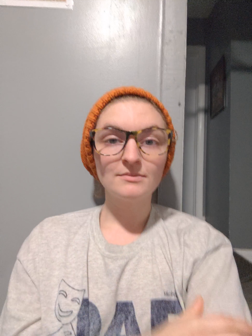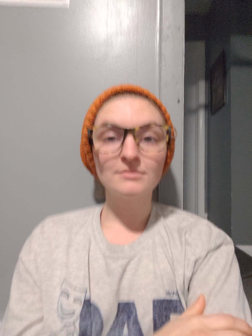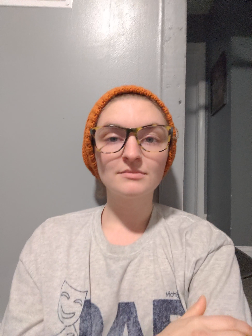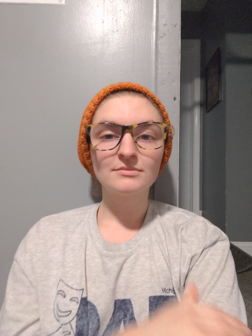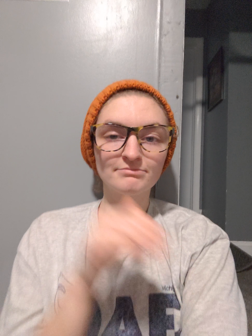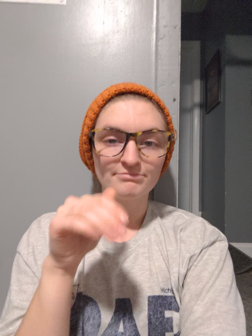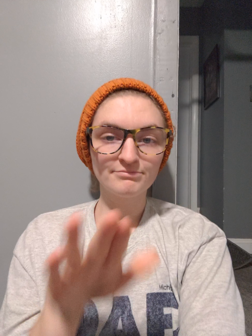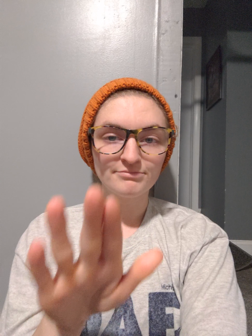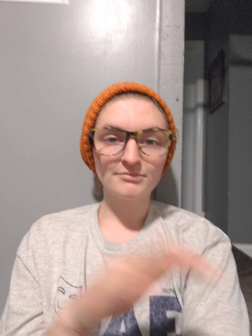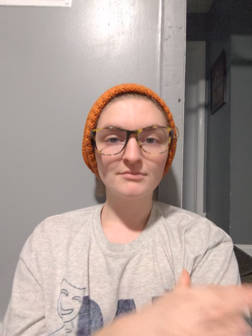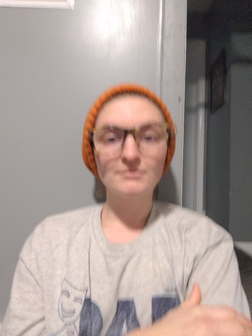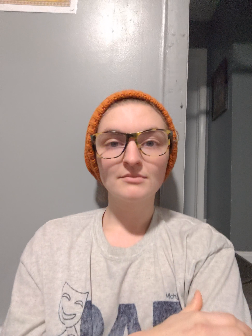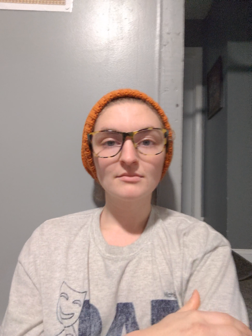into